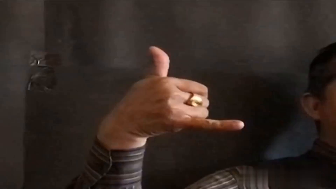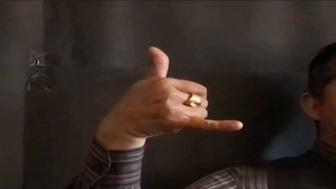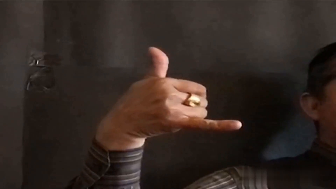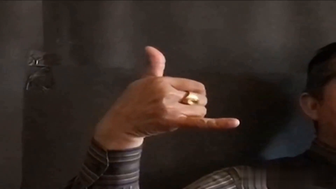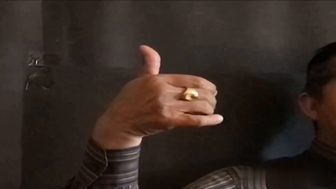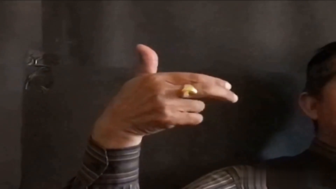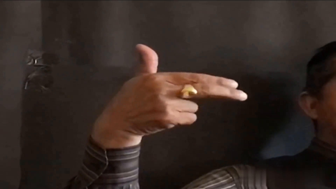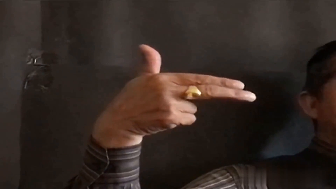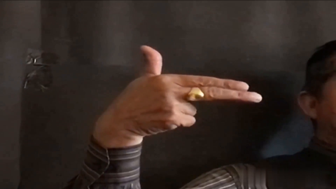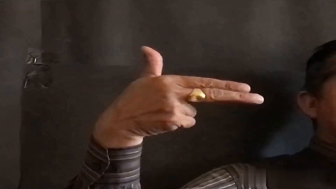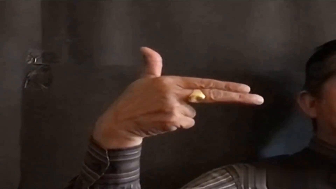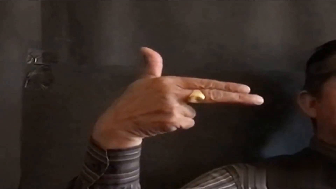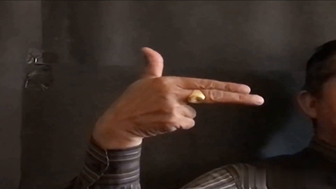च